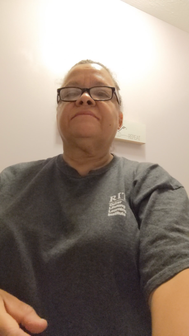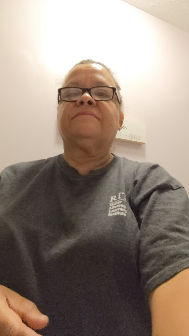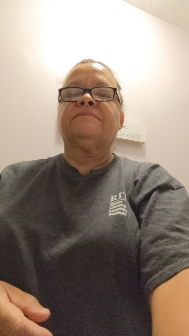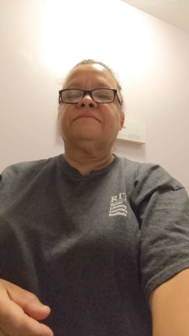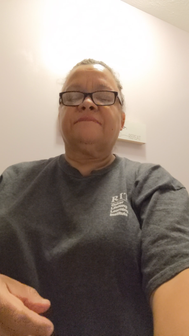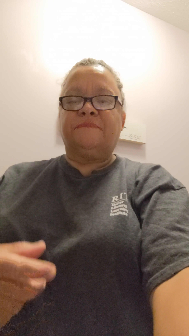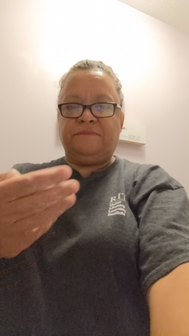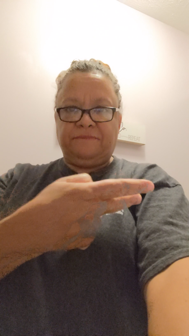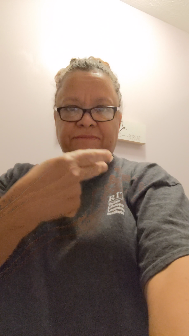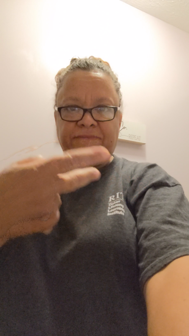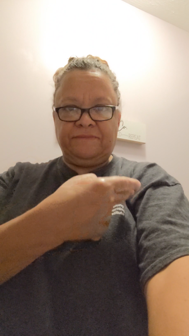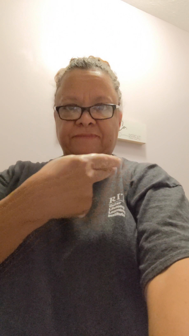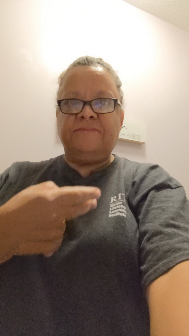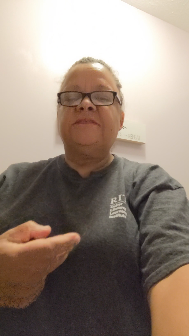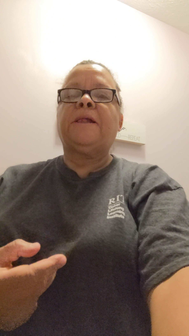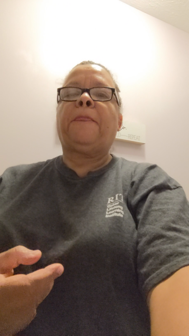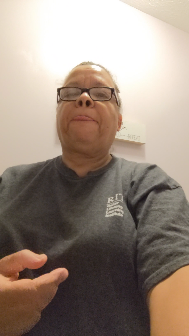sheep